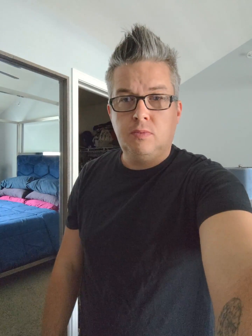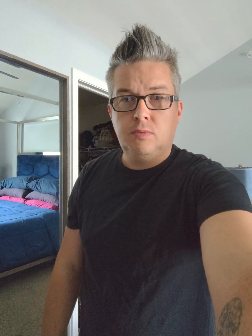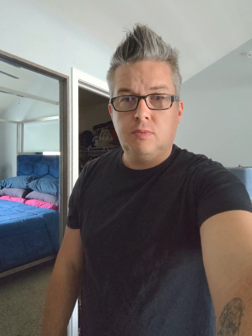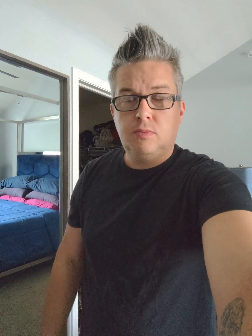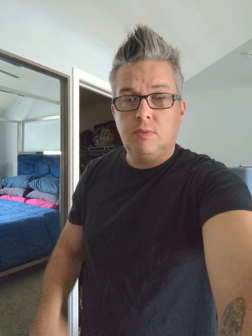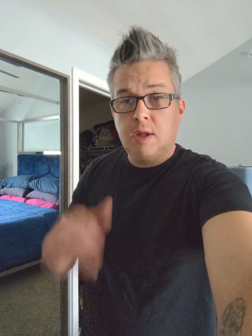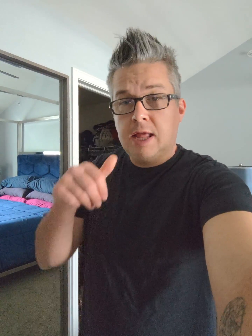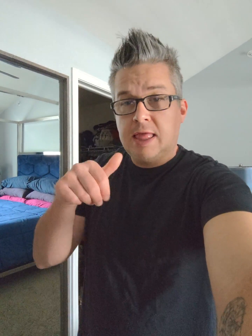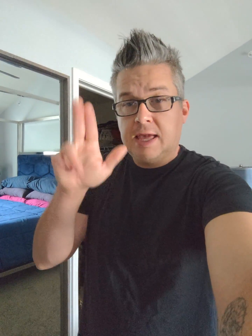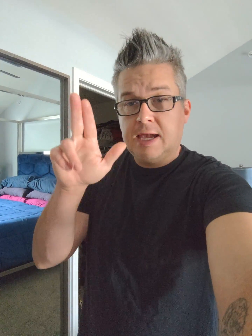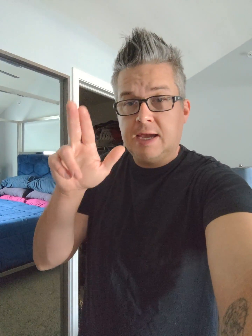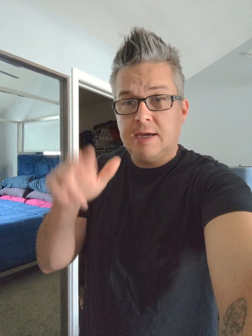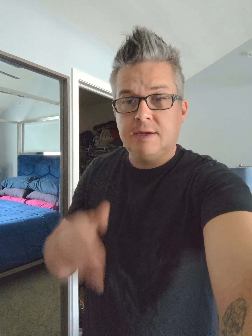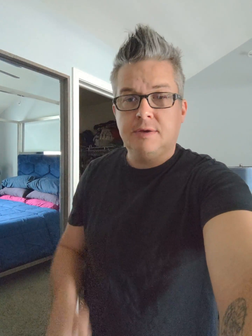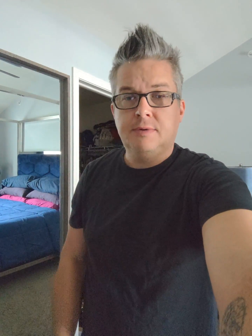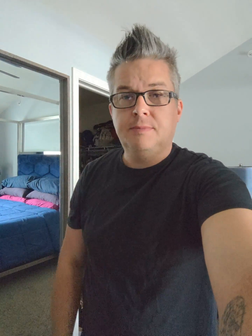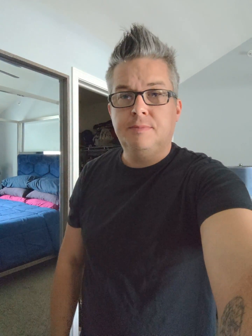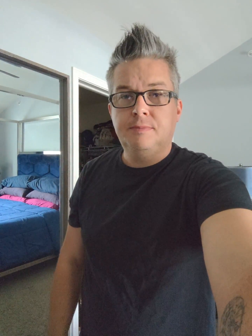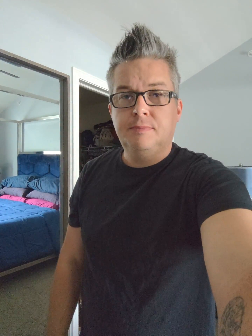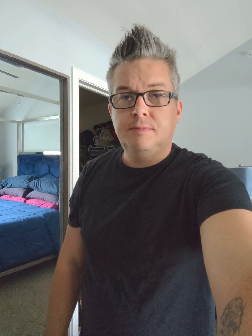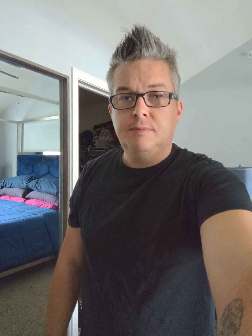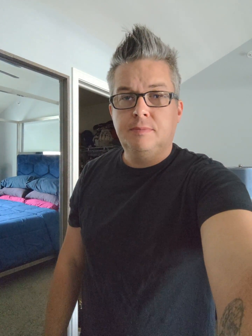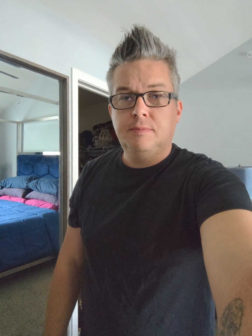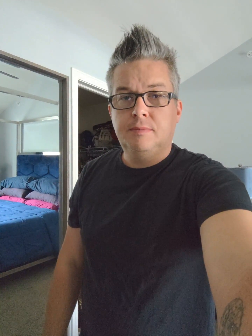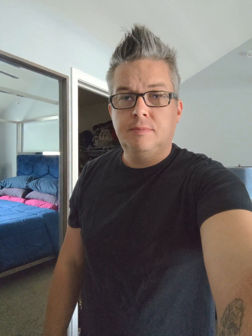lick